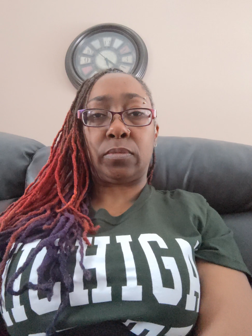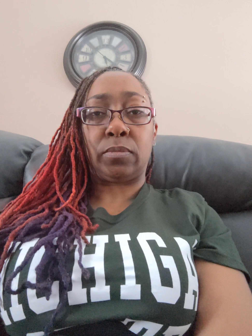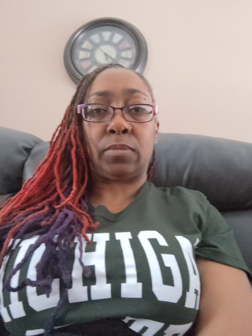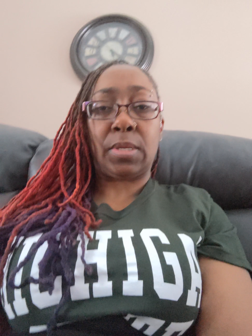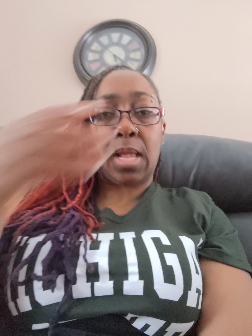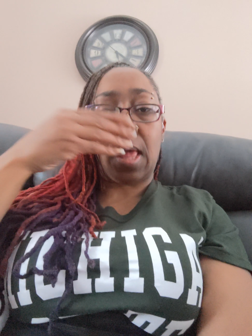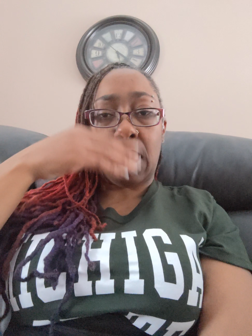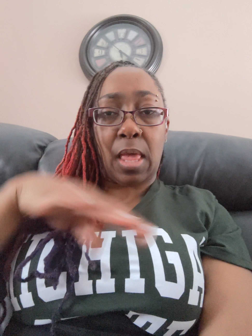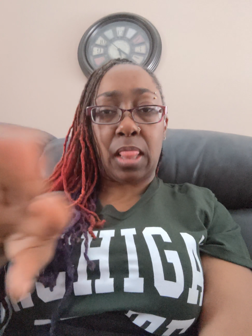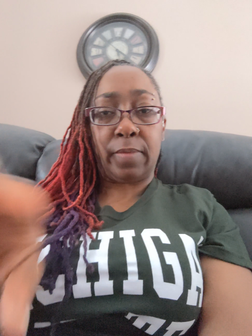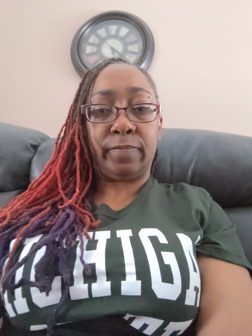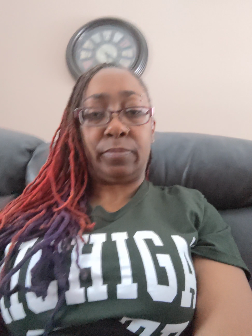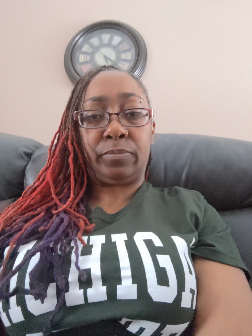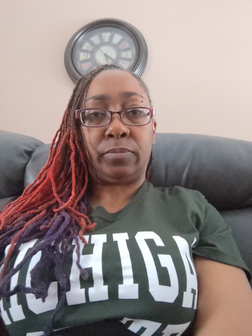elephant